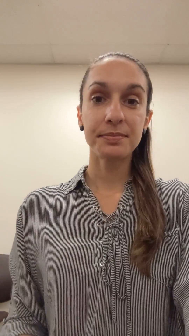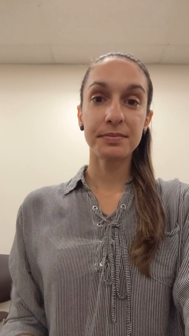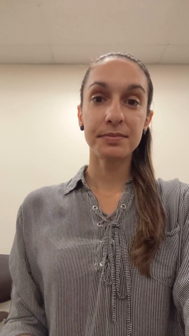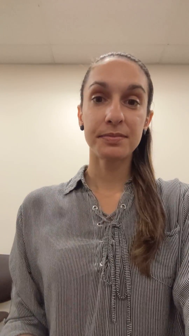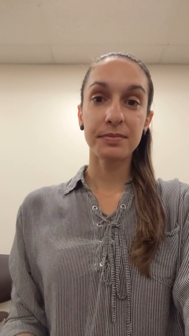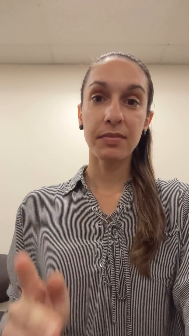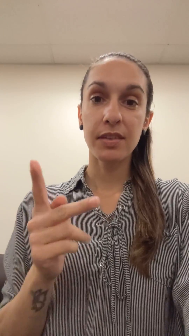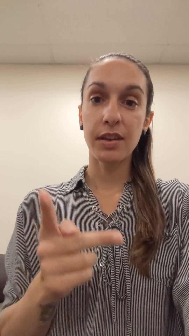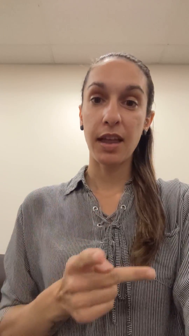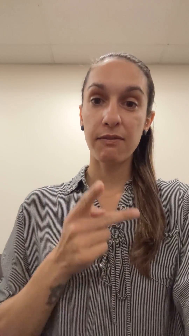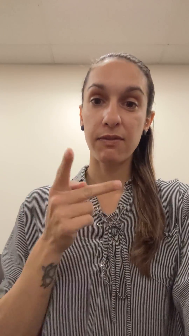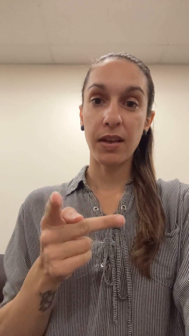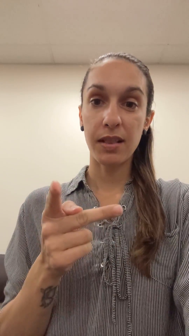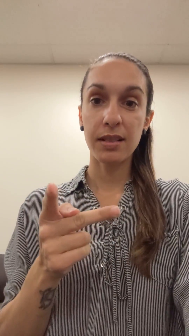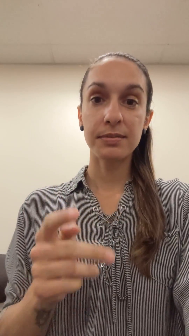careful